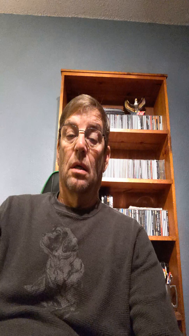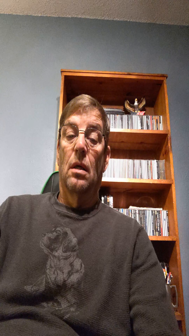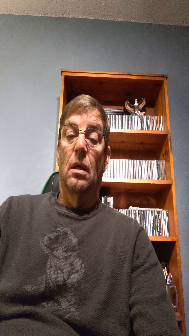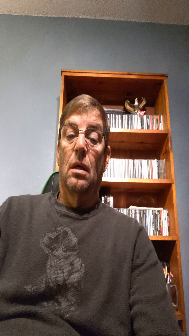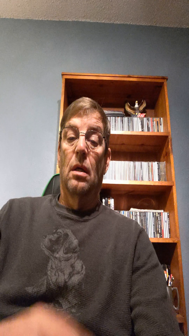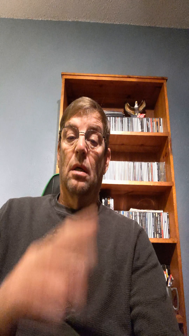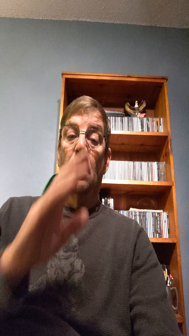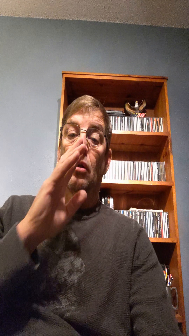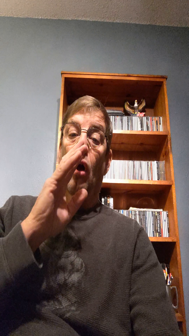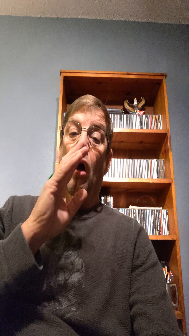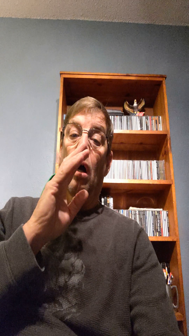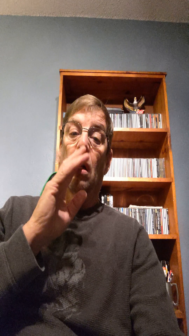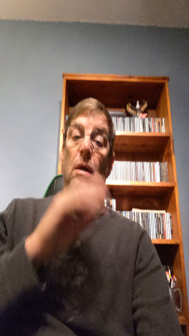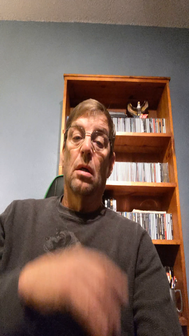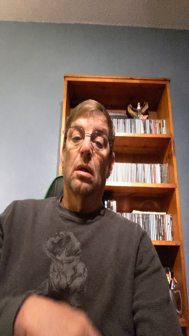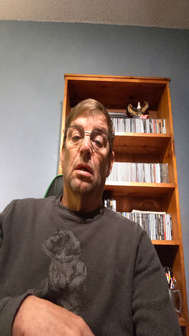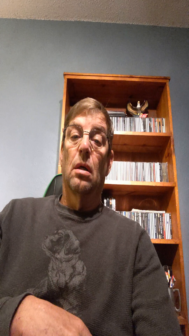talk